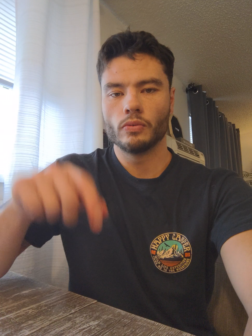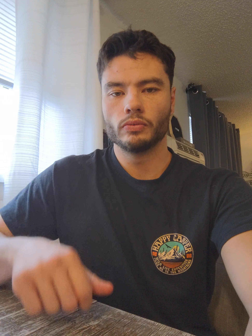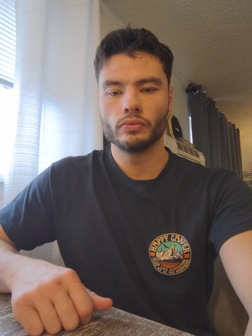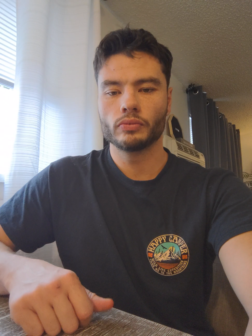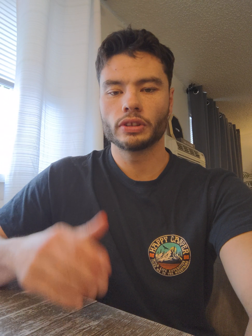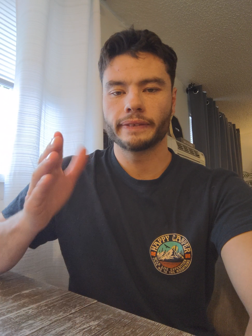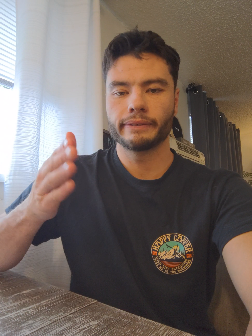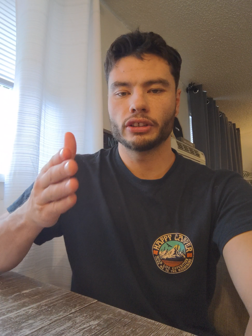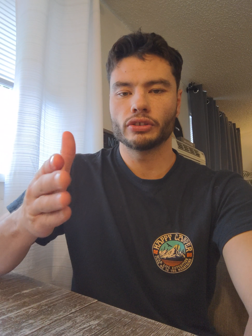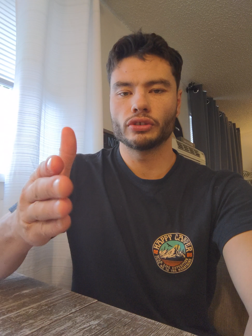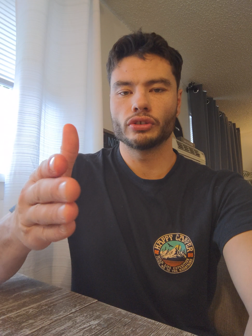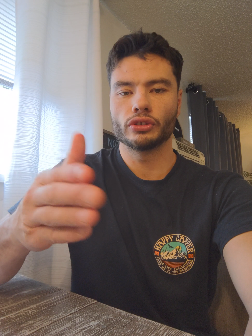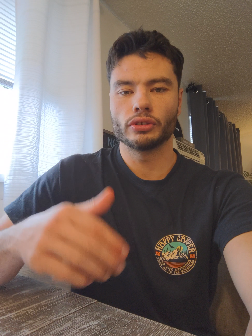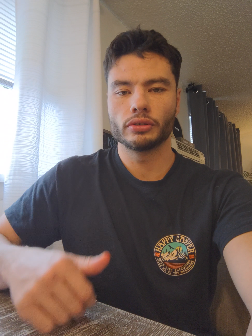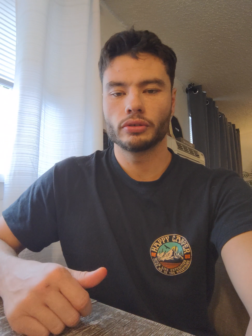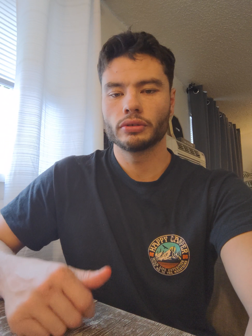fish